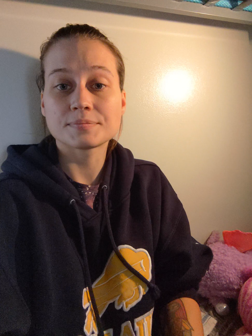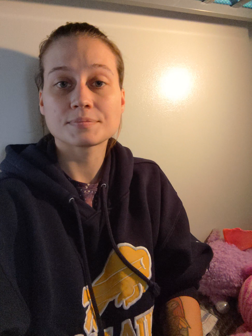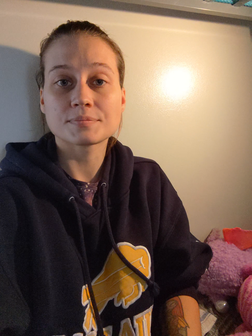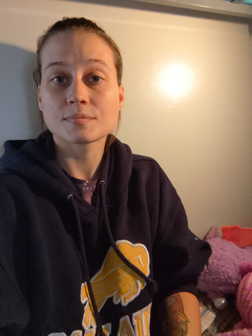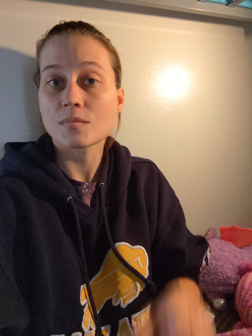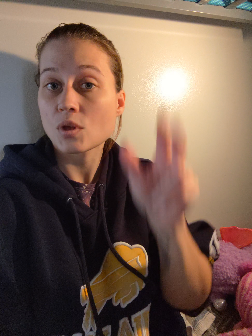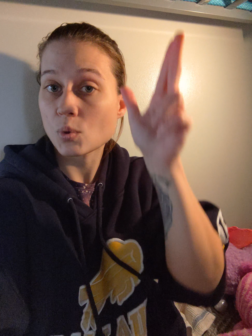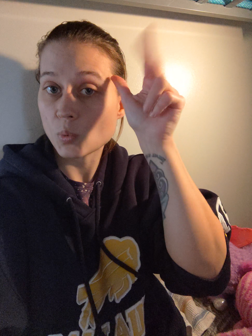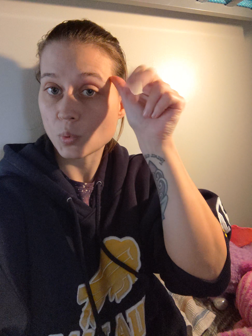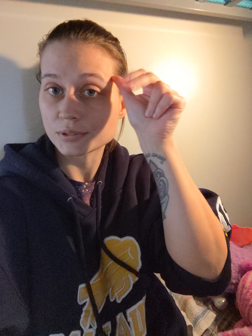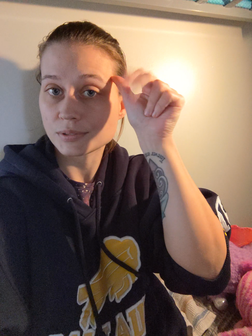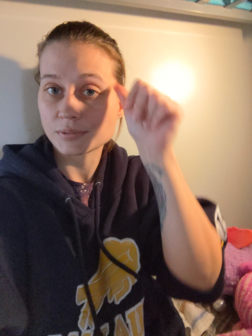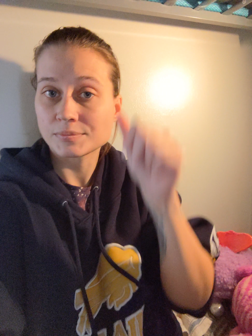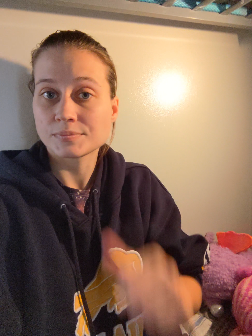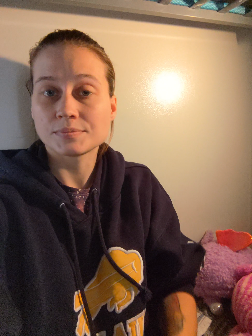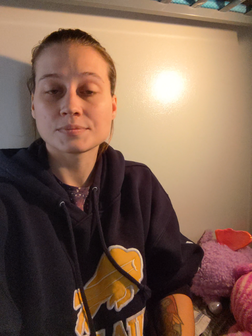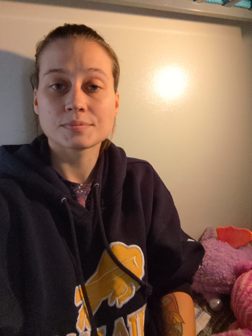horse